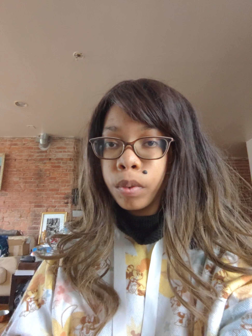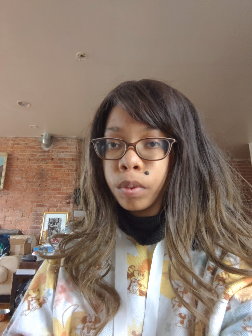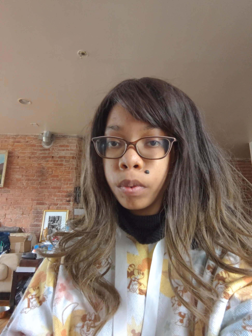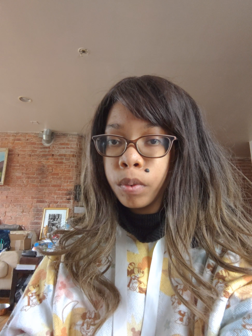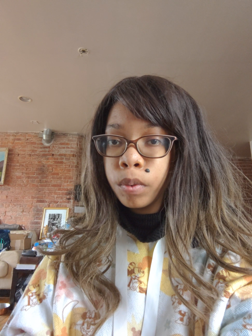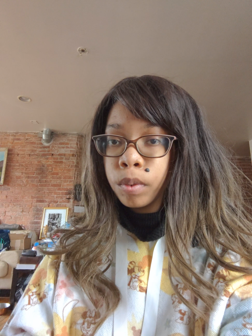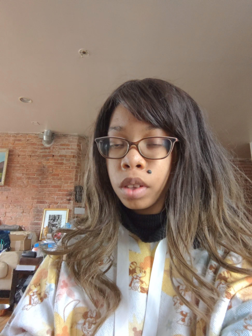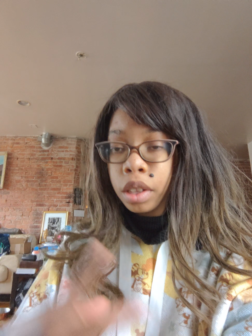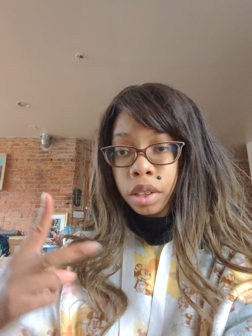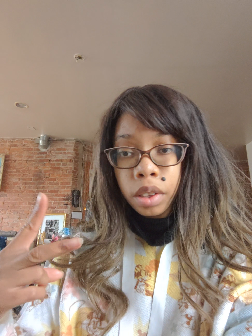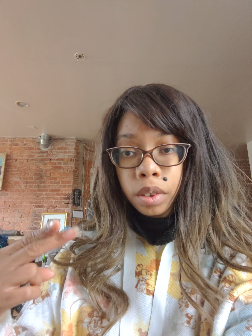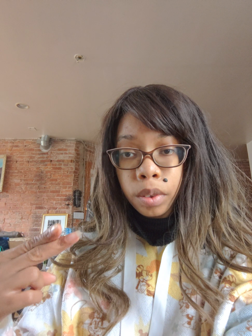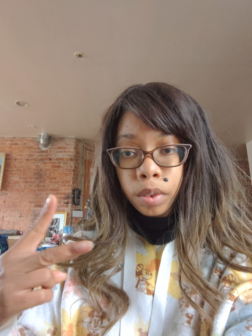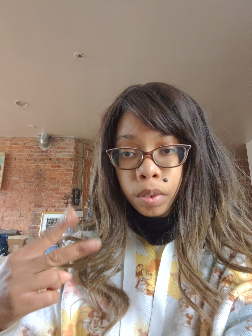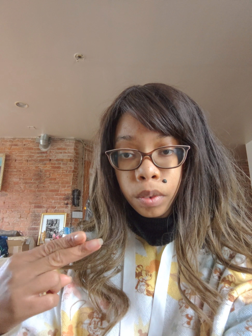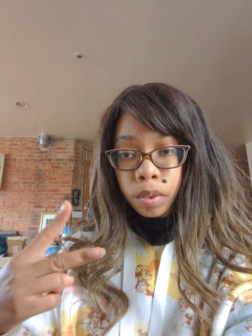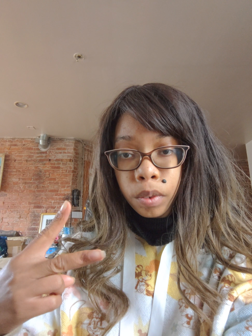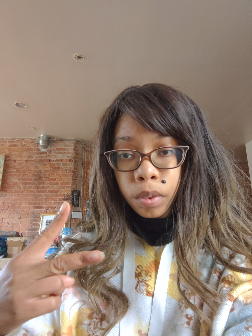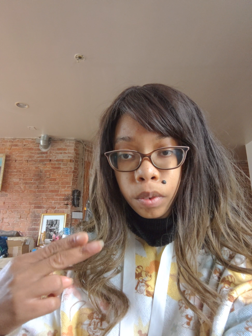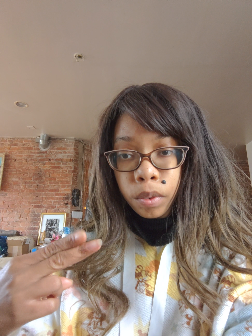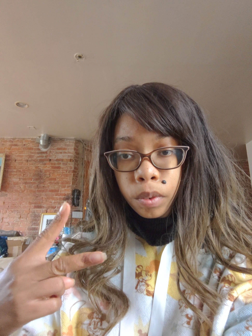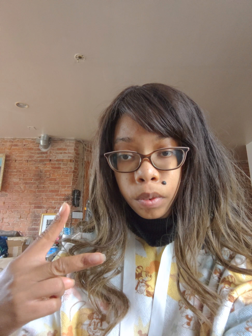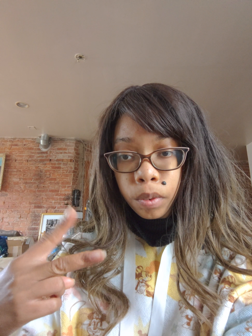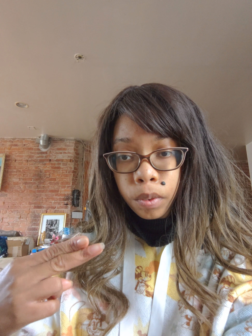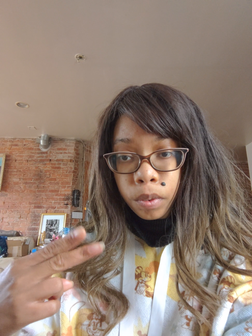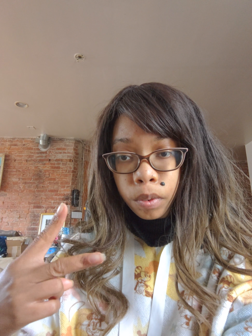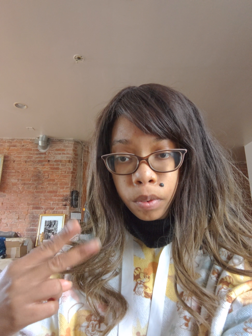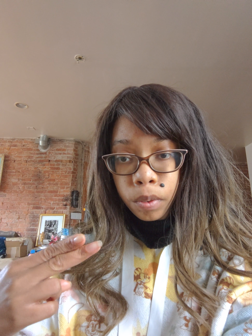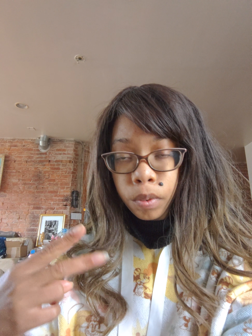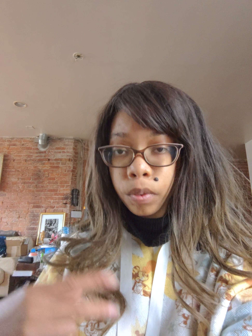scissors